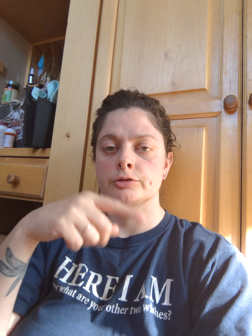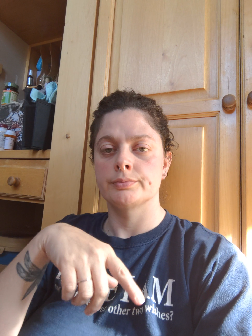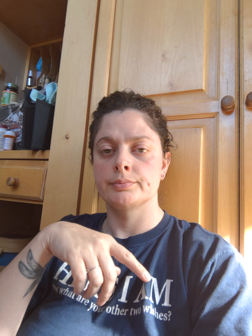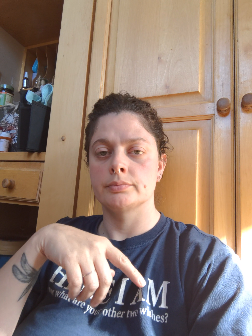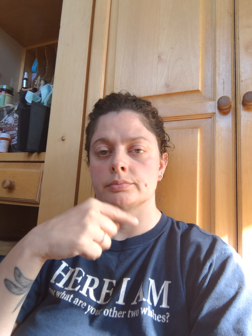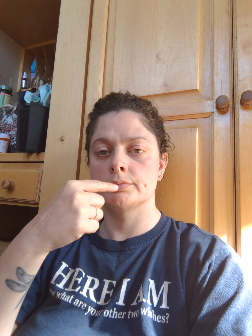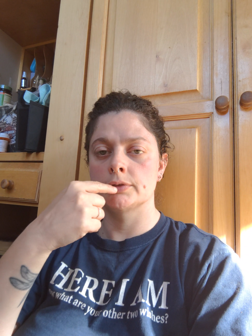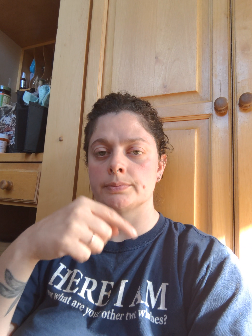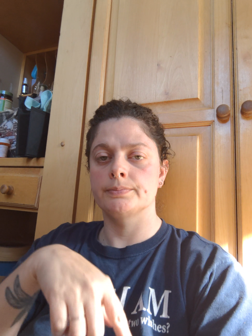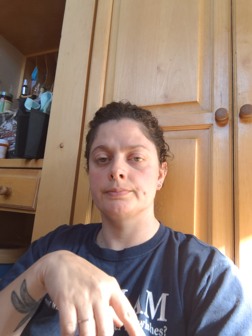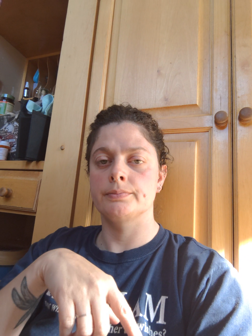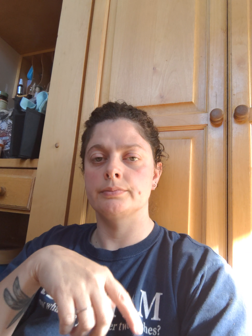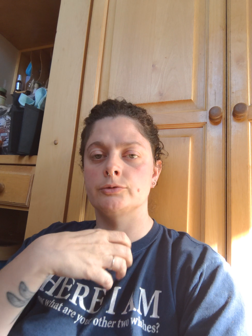tongue